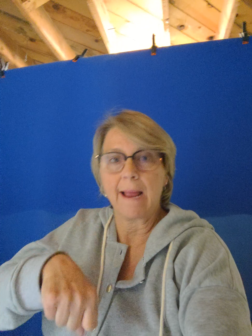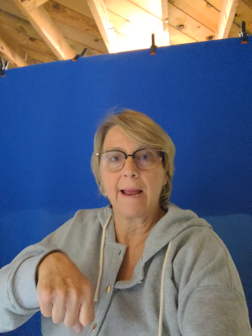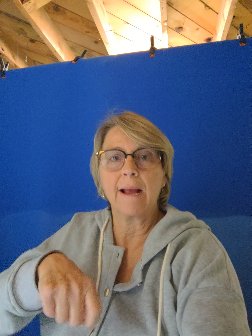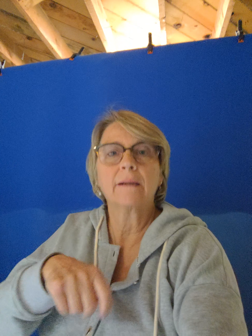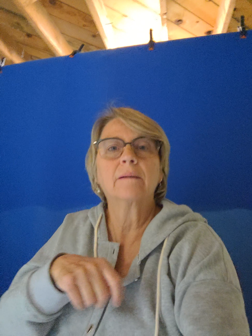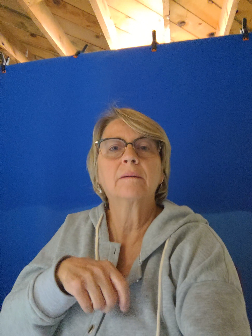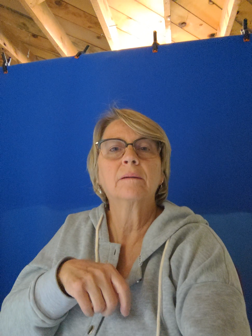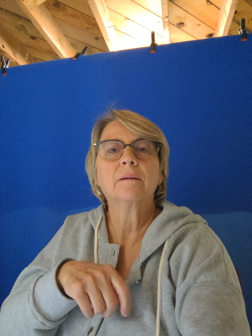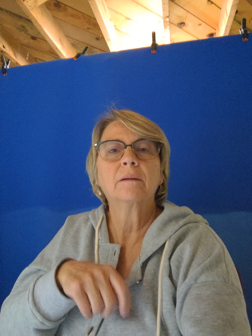can